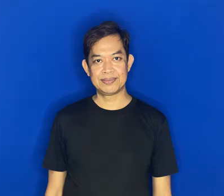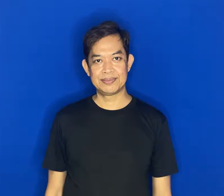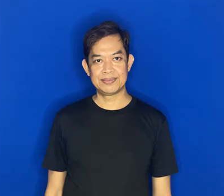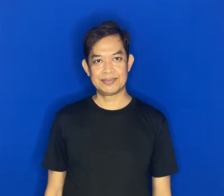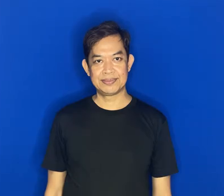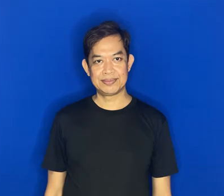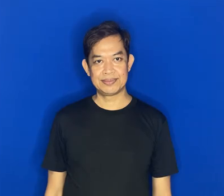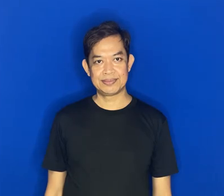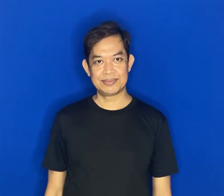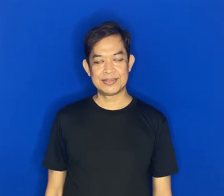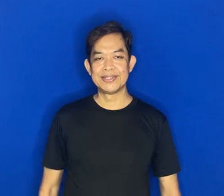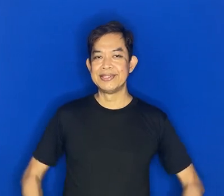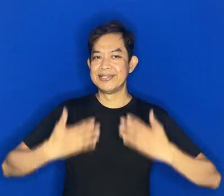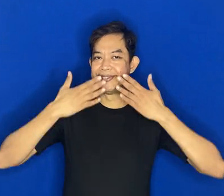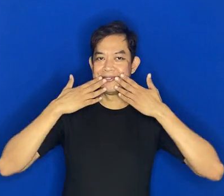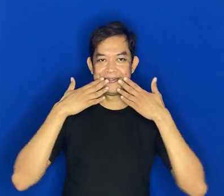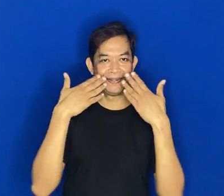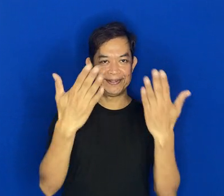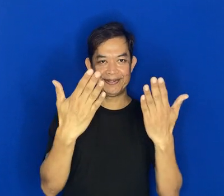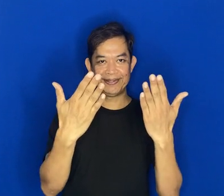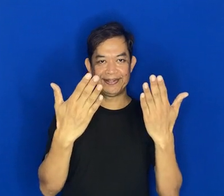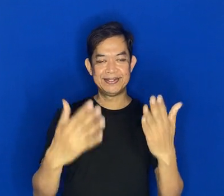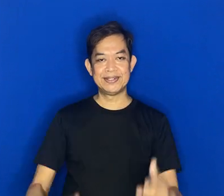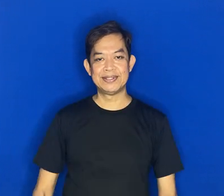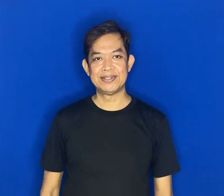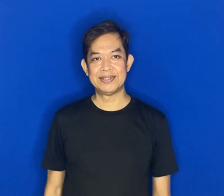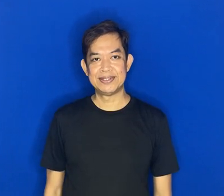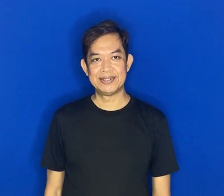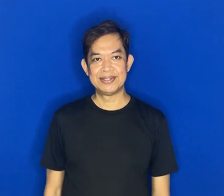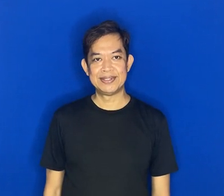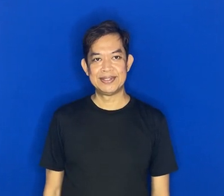thank you